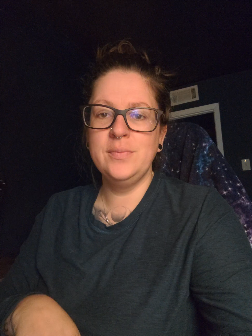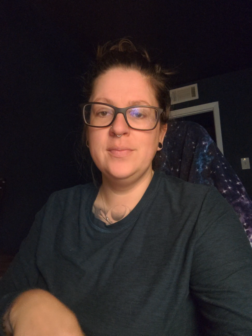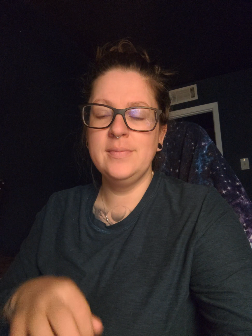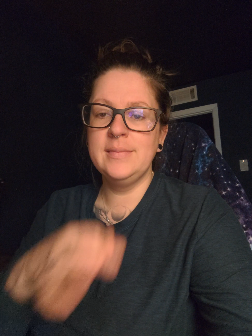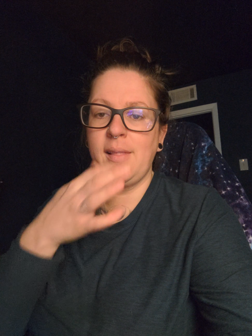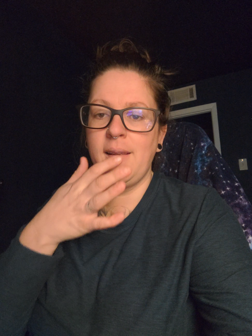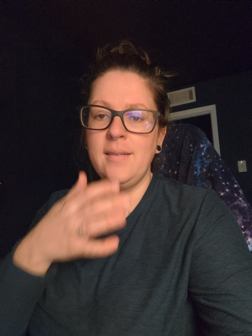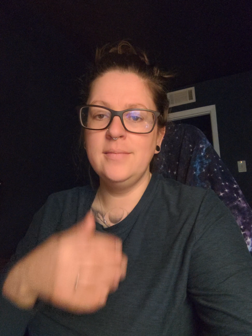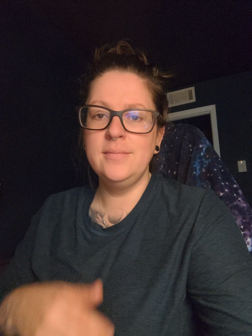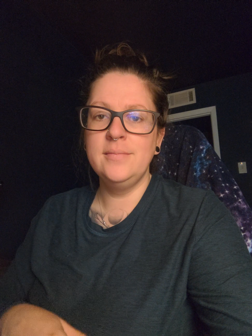snack